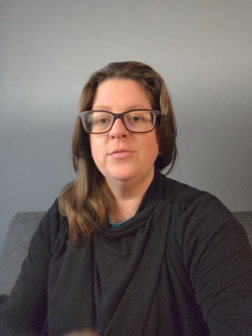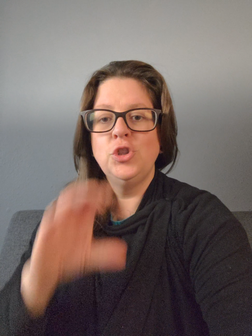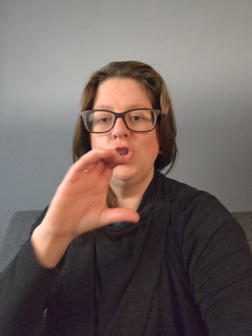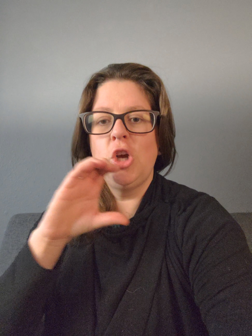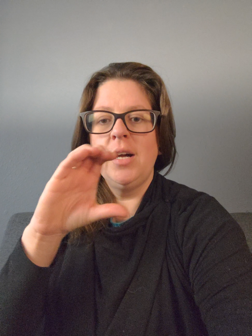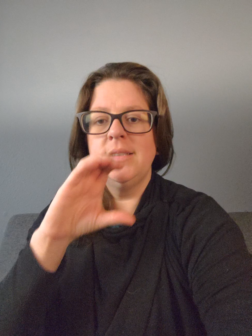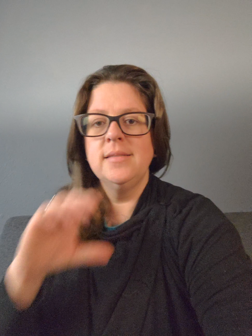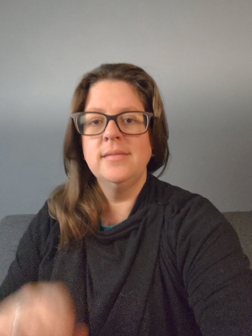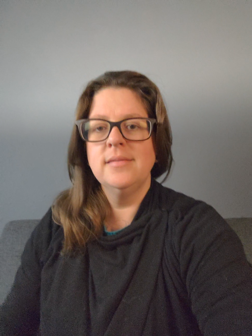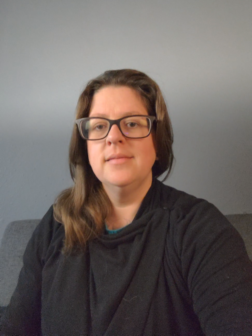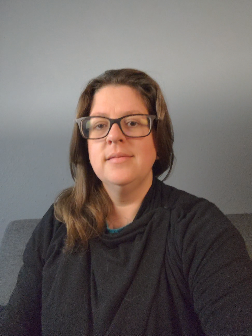chocolate